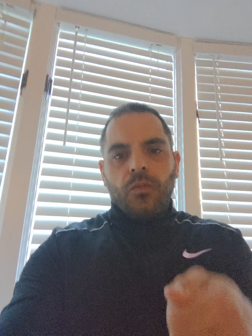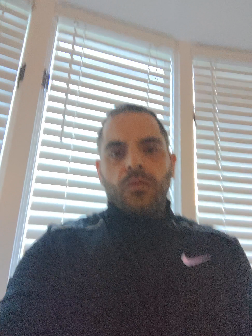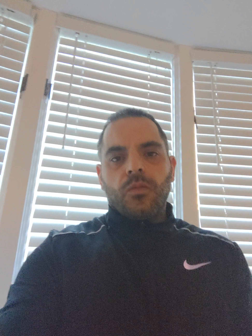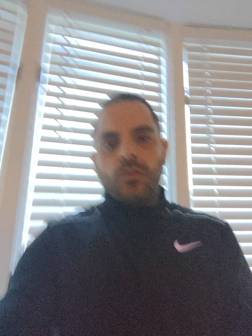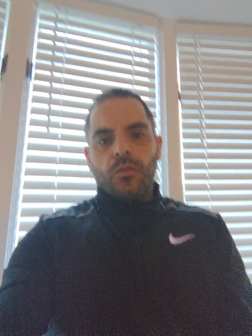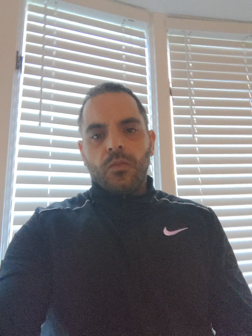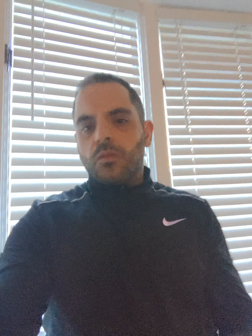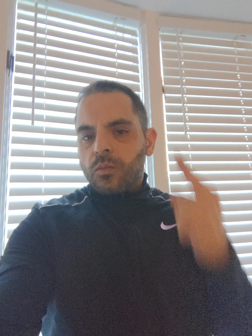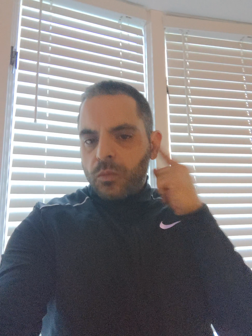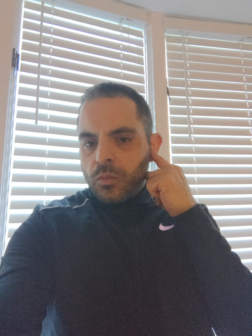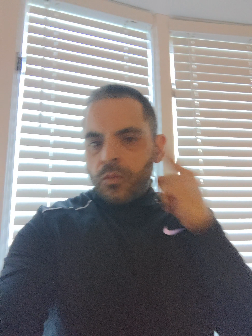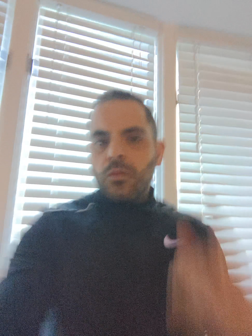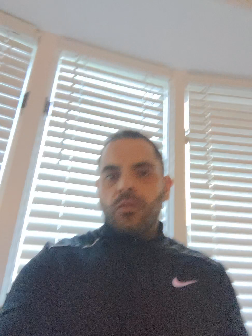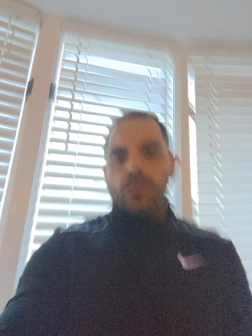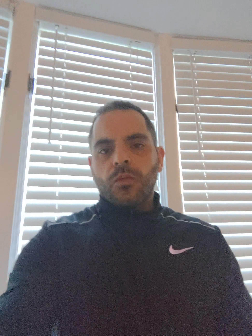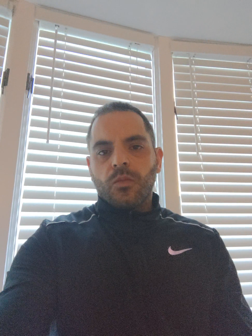ear